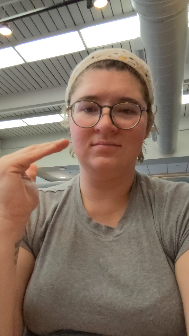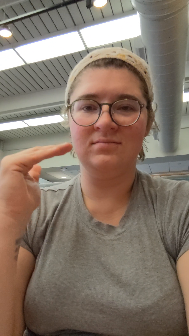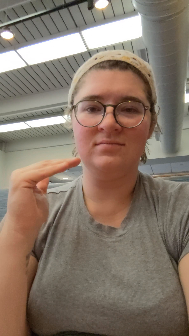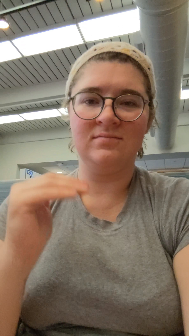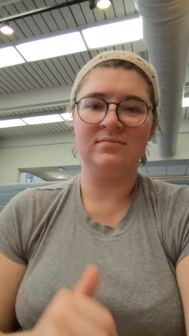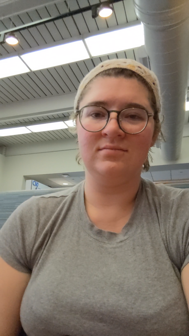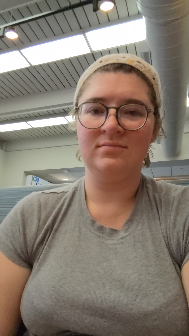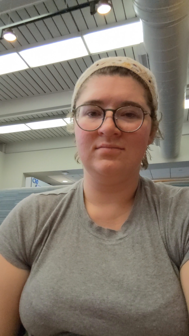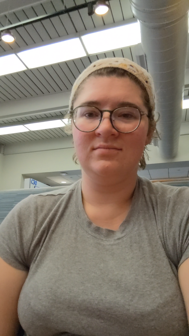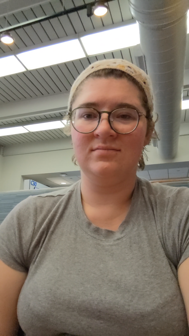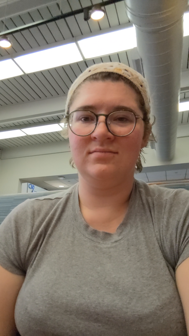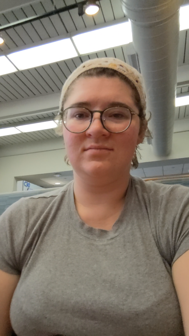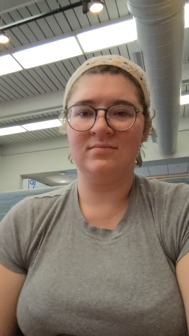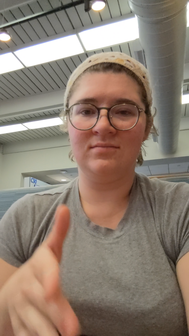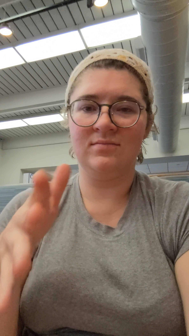cover